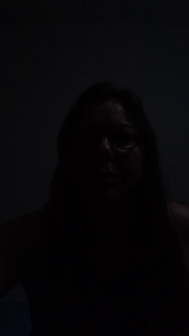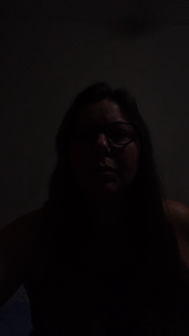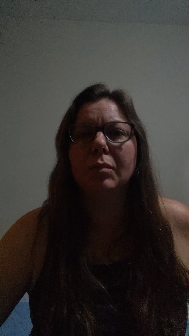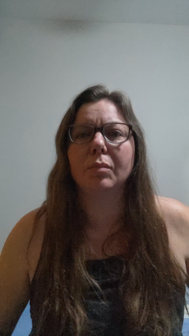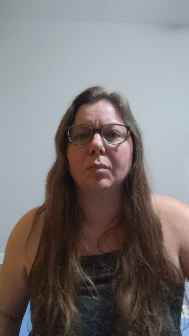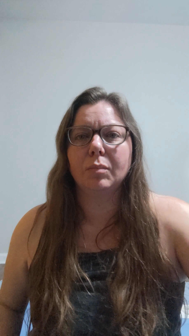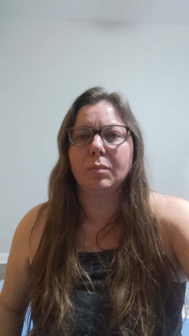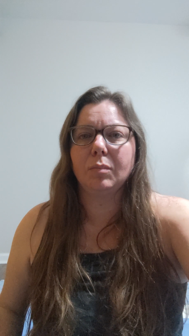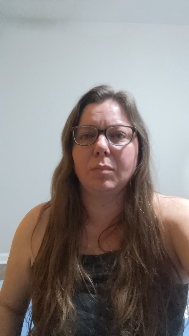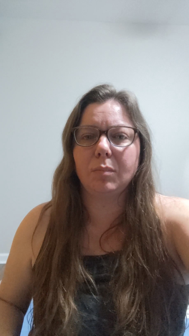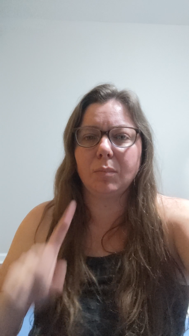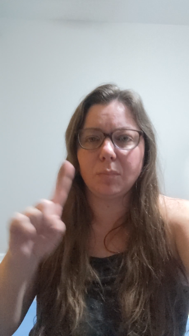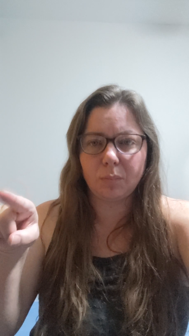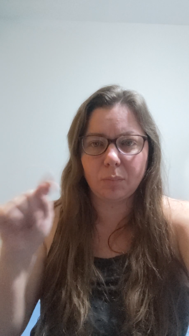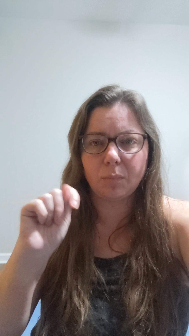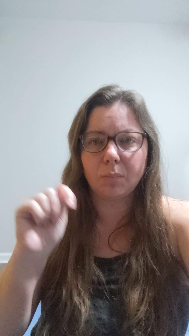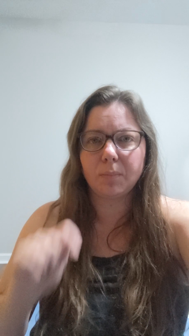go potty